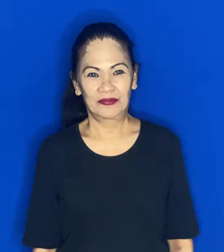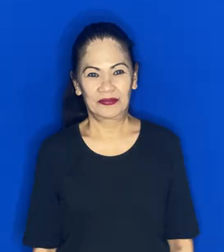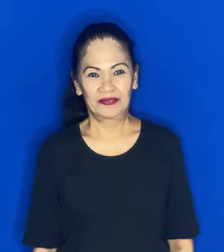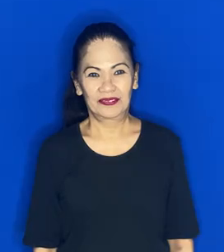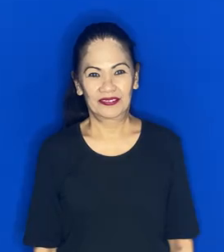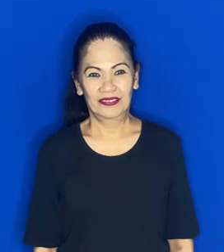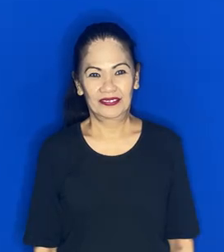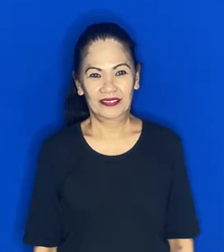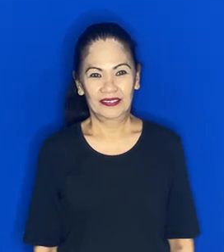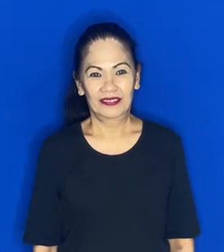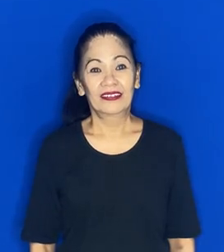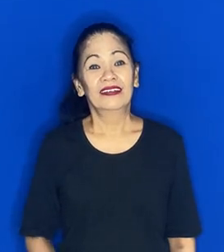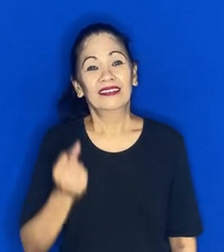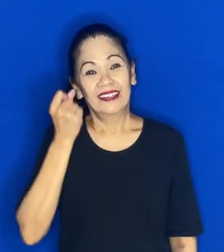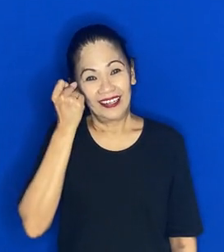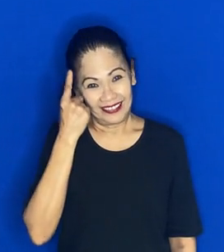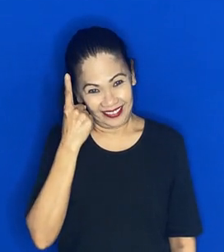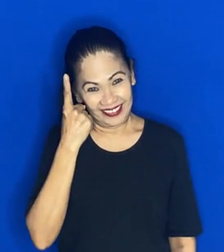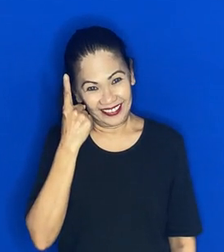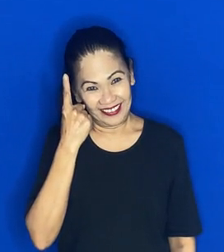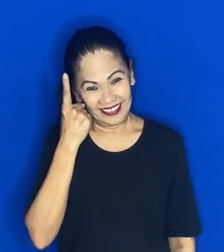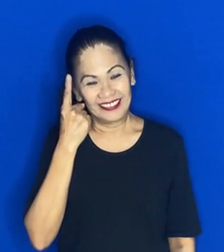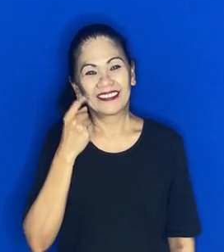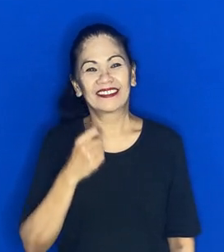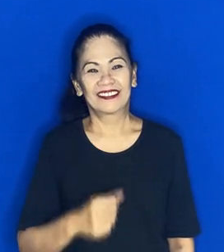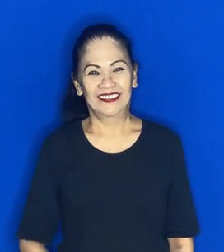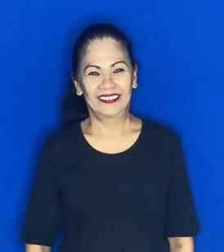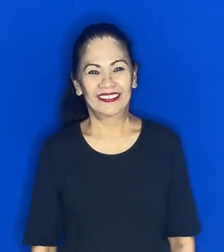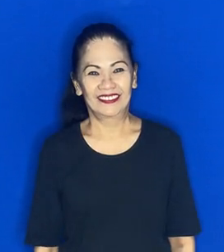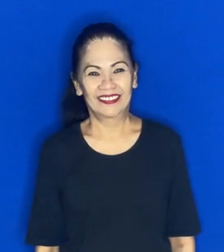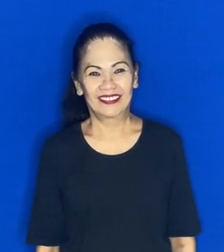understand